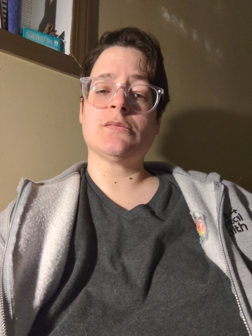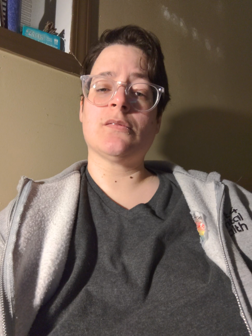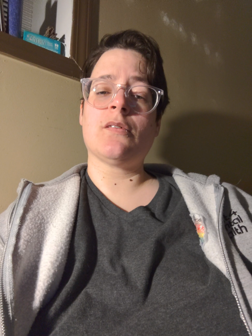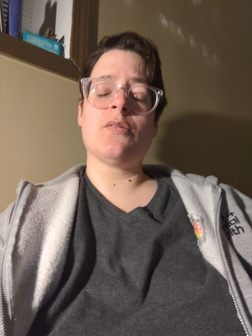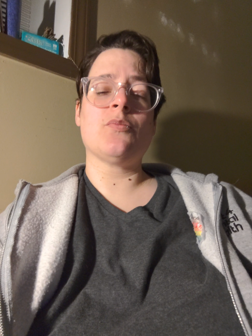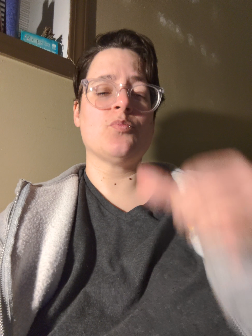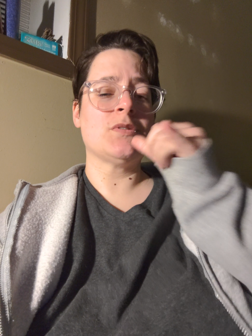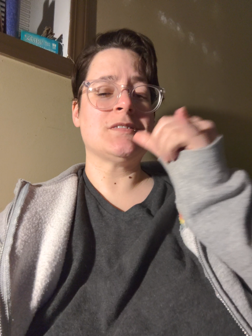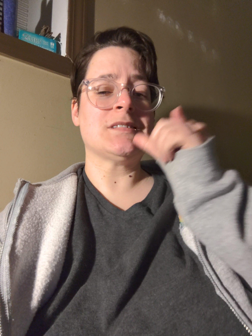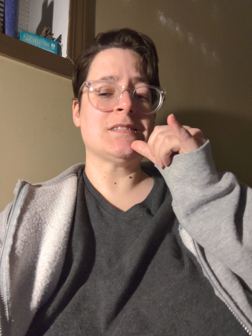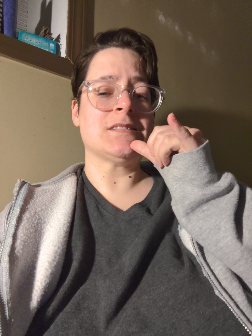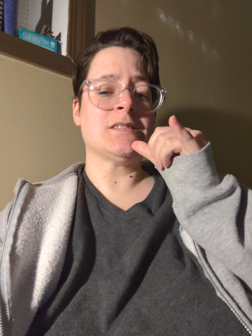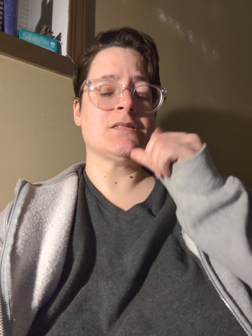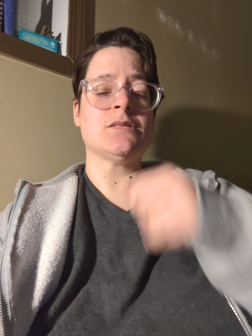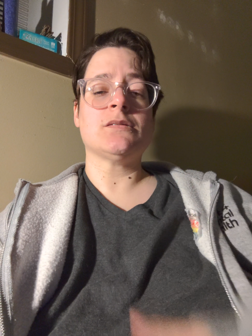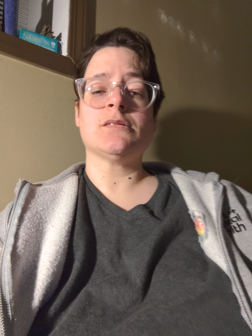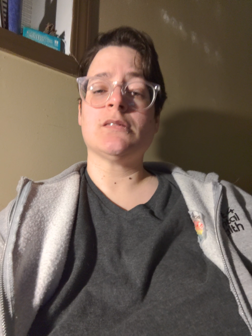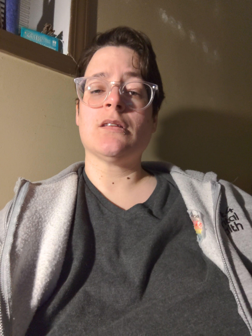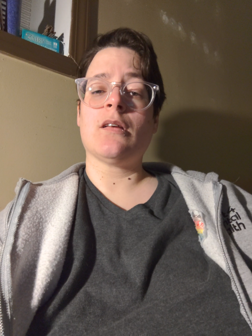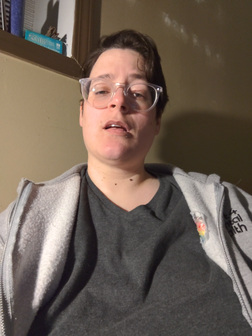drink